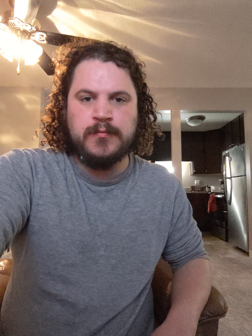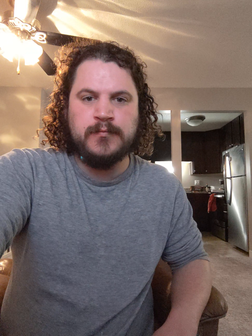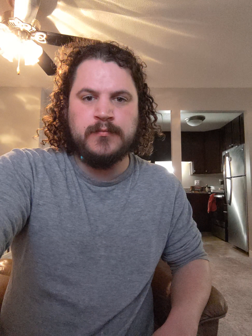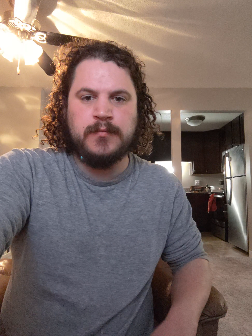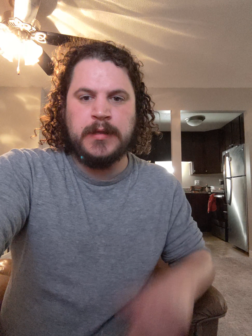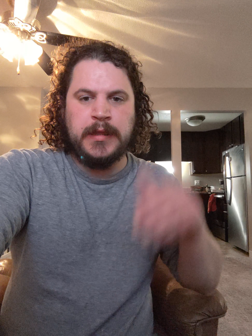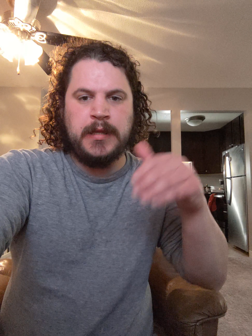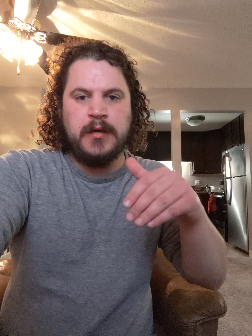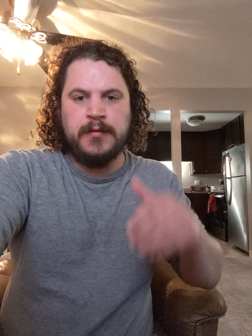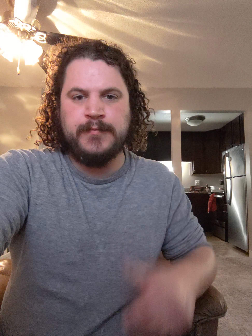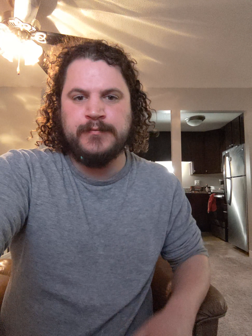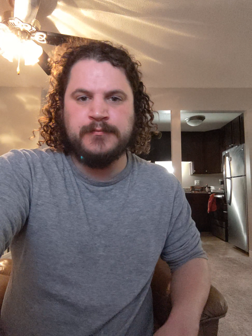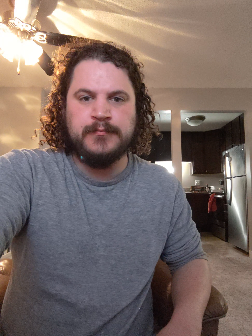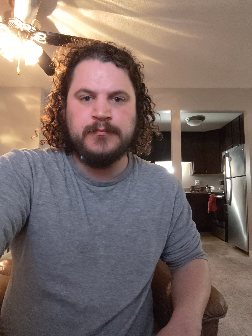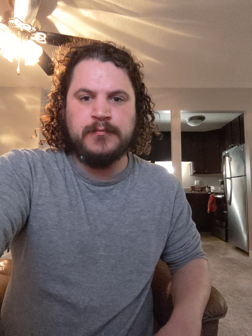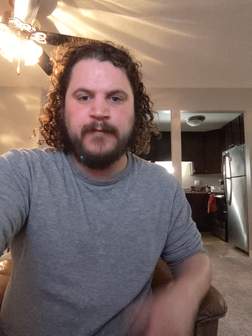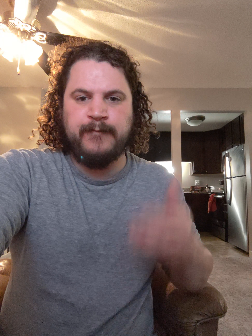night